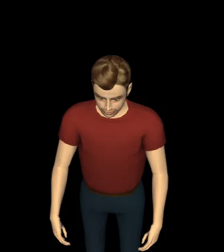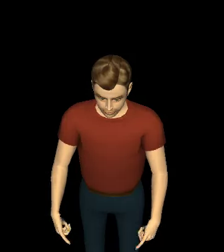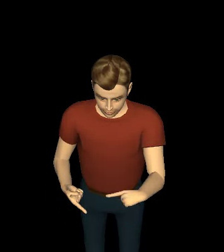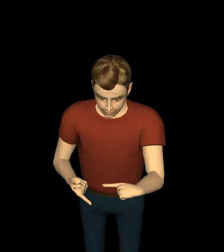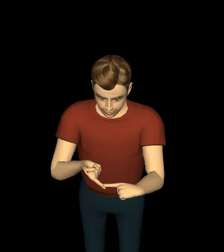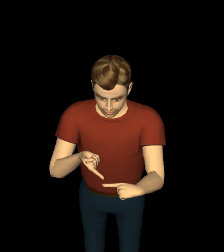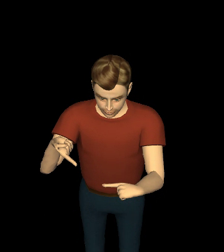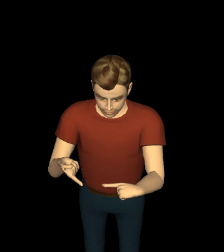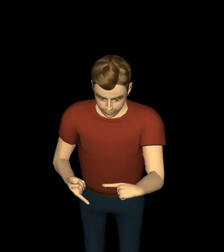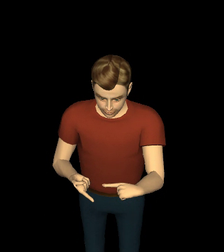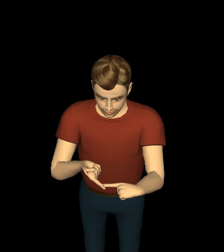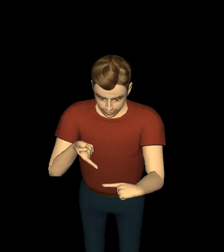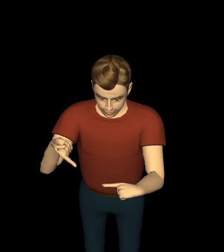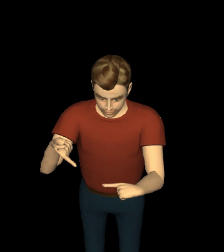فريد